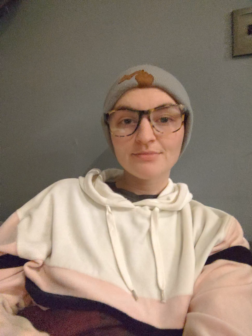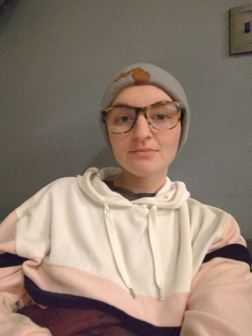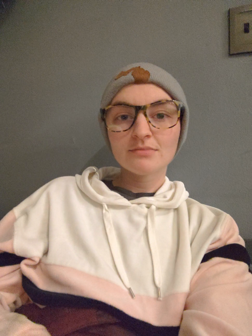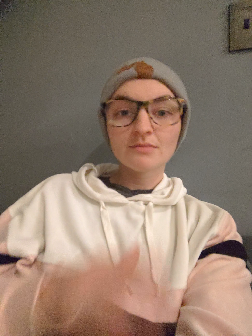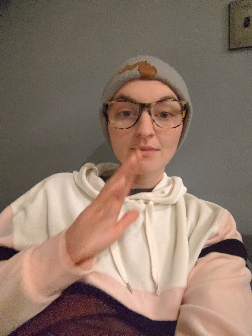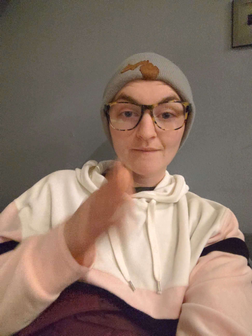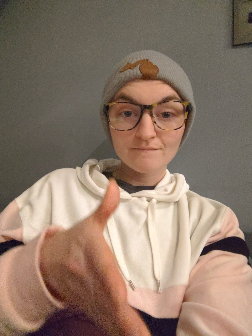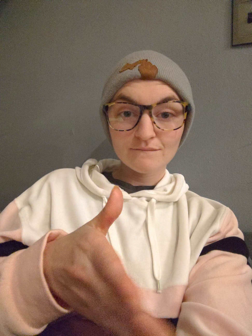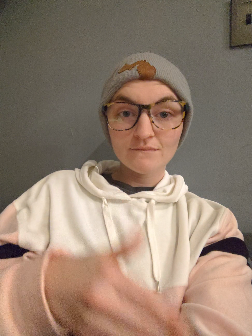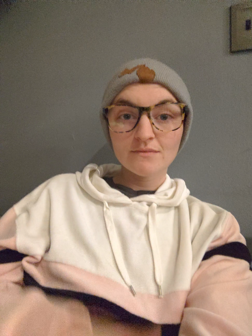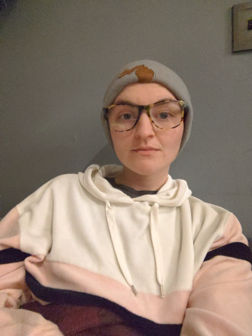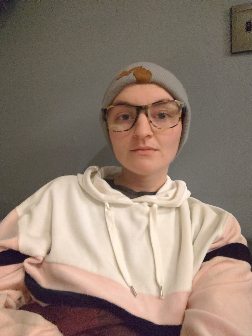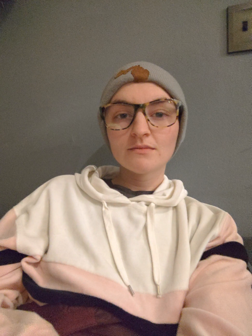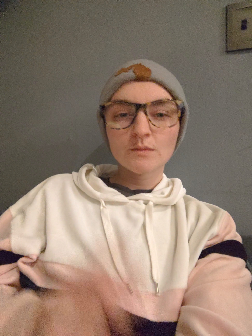after